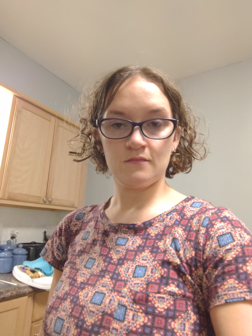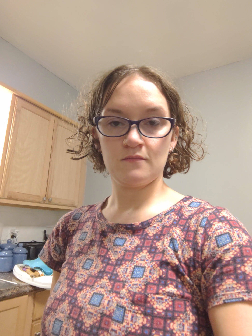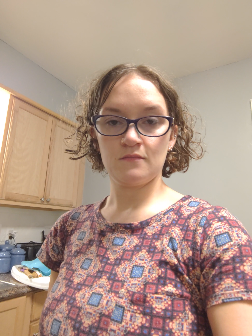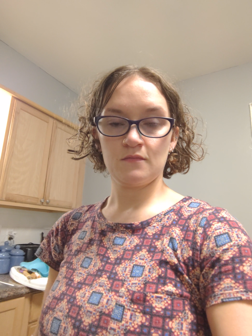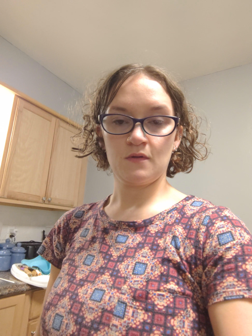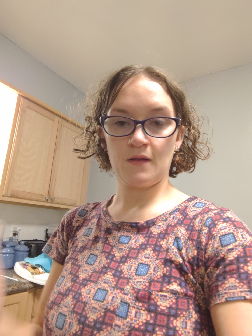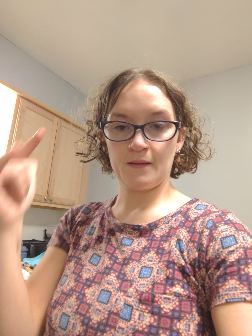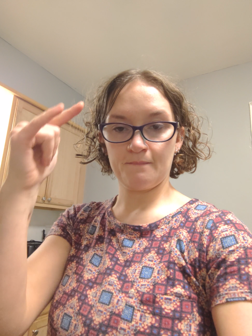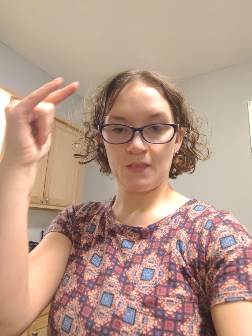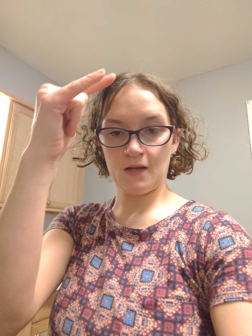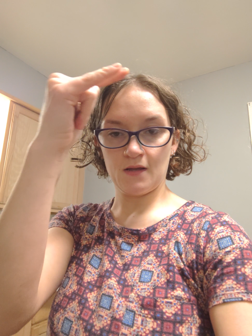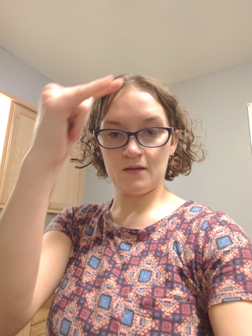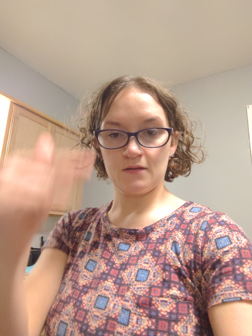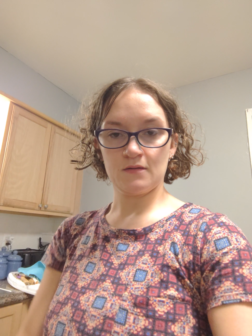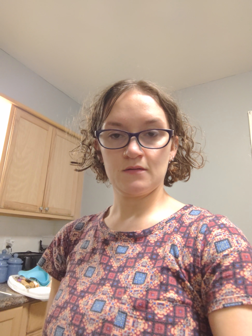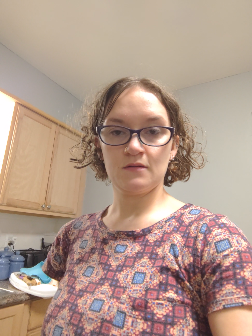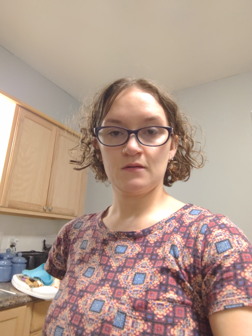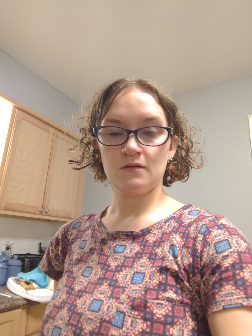airplane